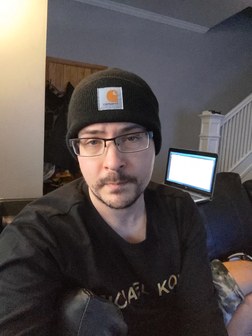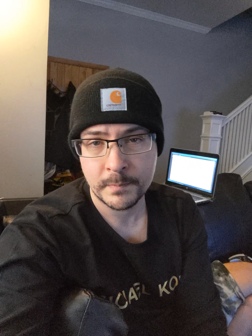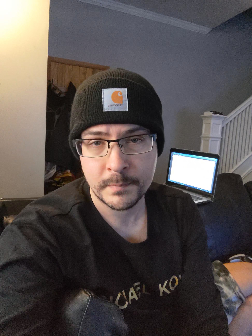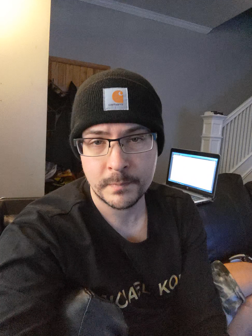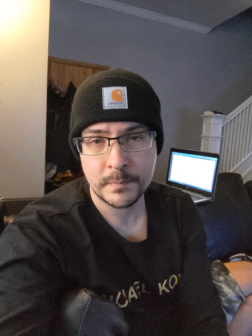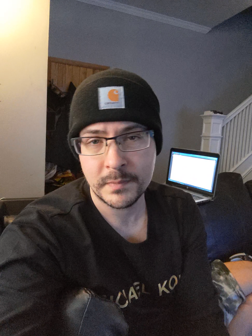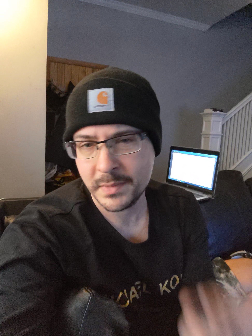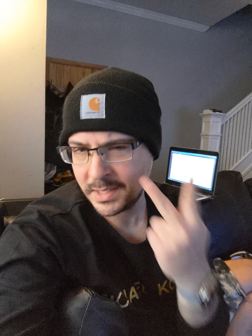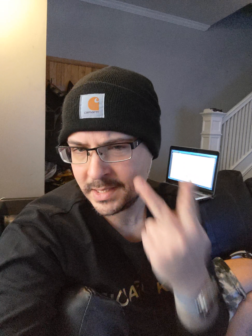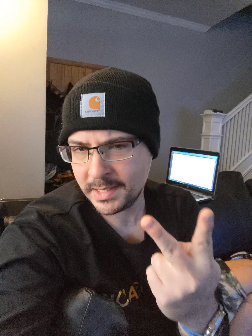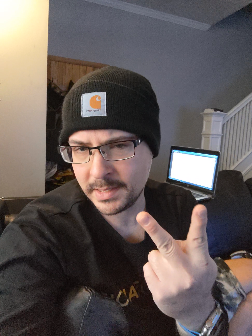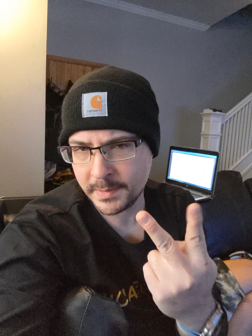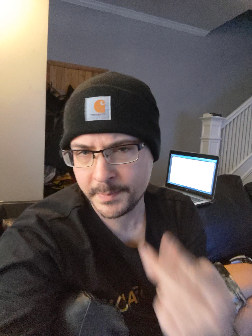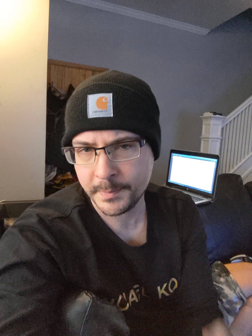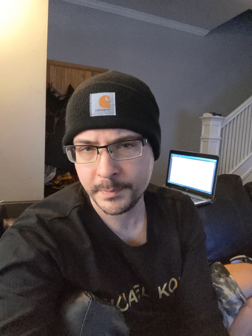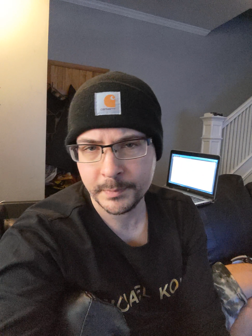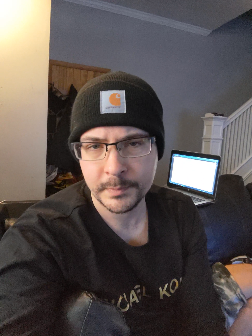see